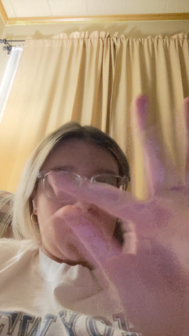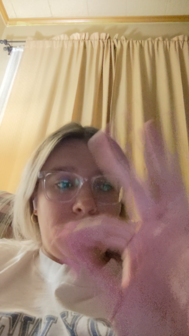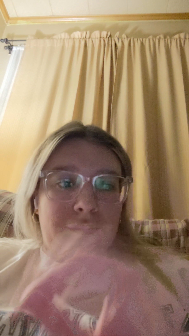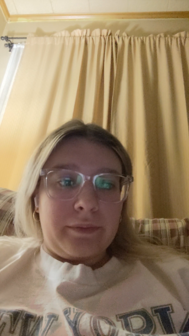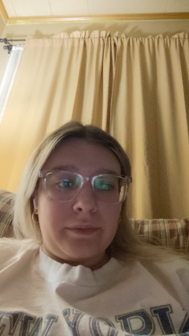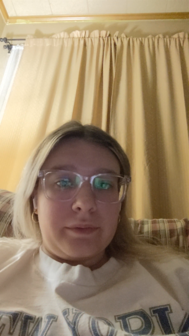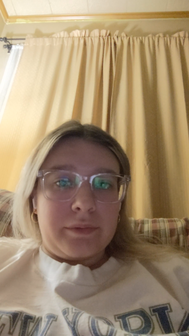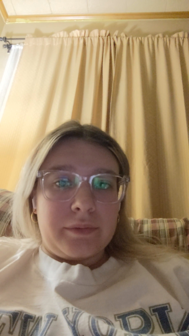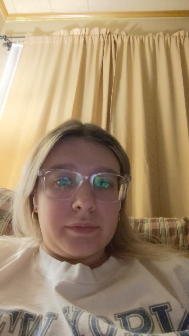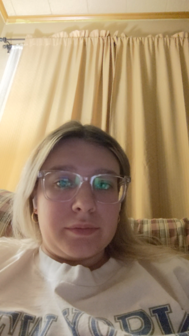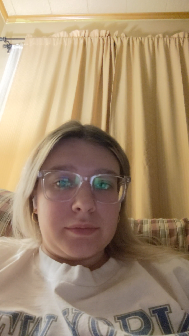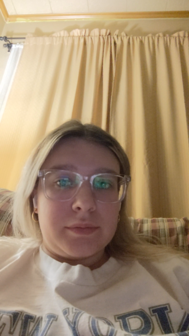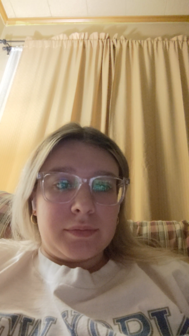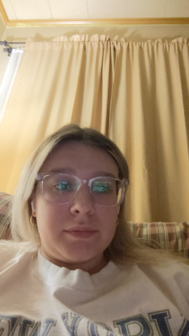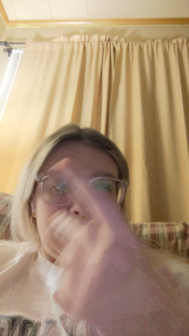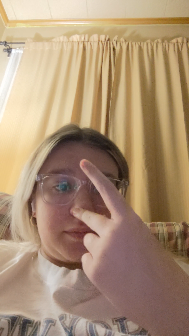penis